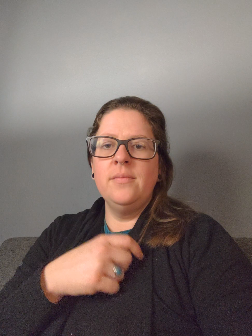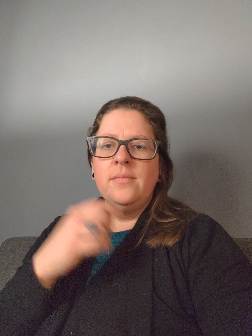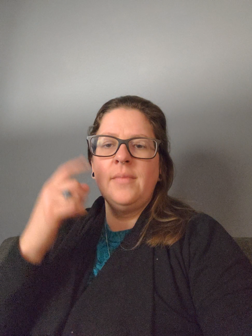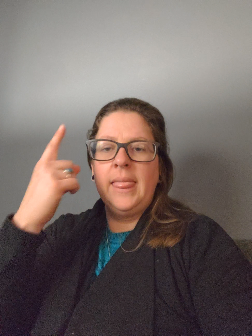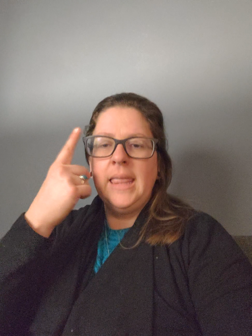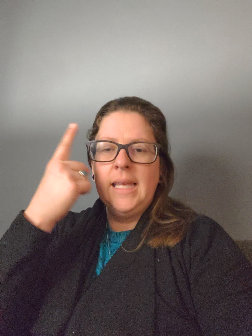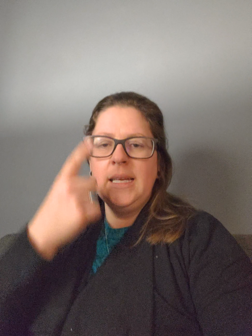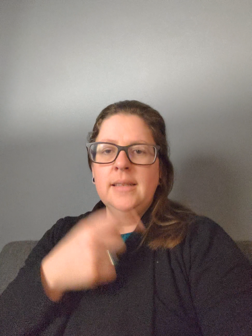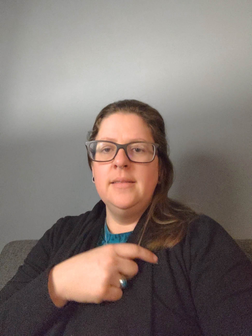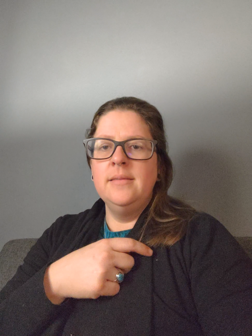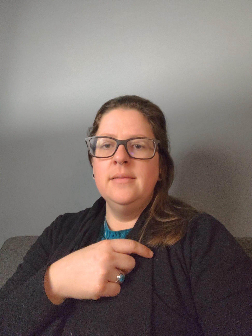think